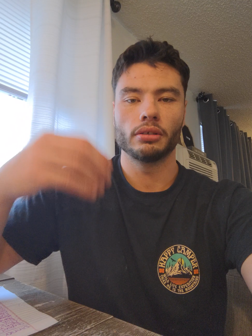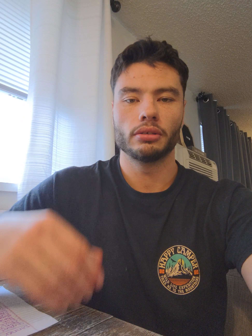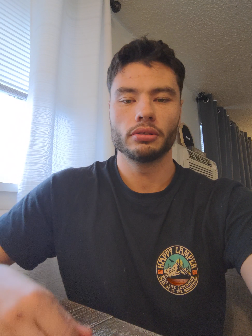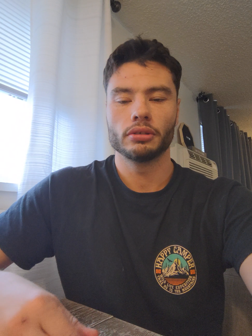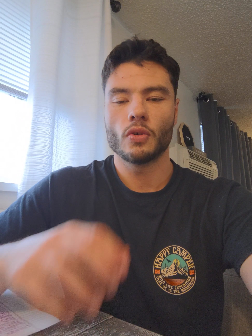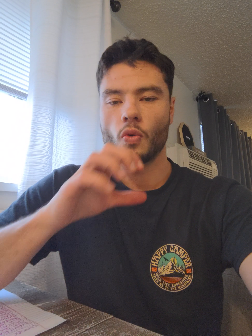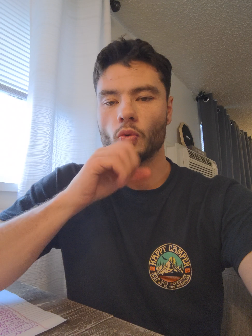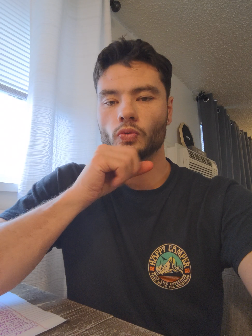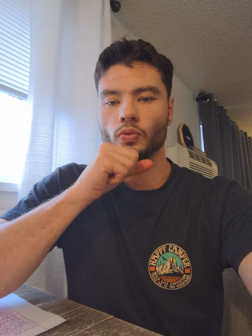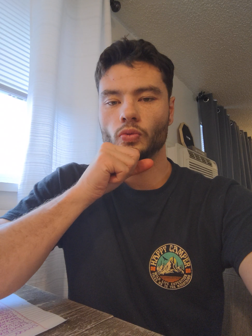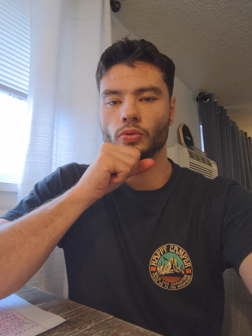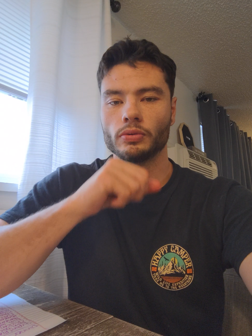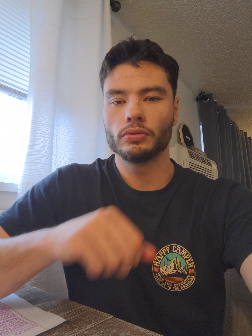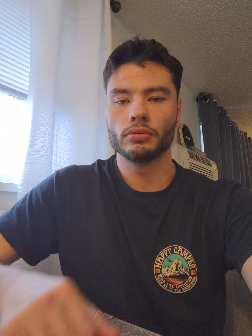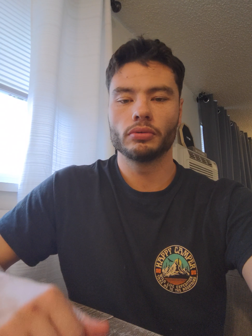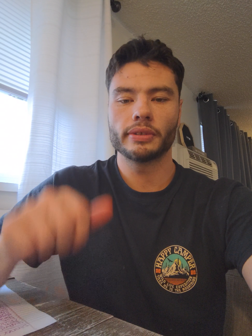orange